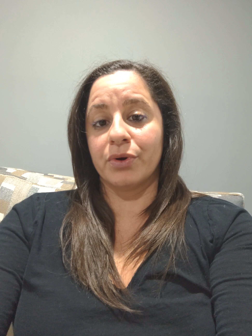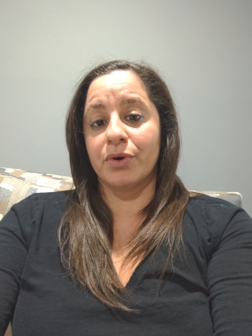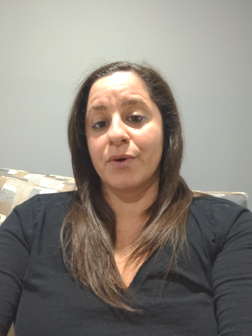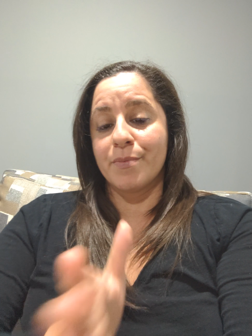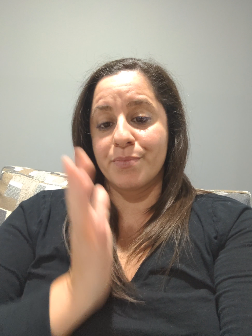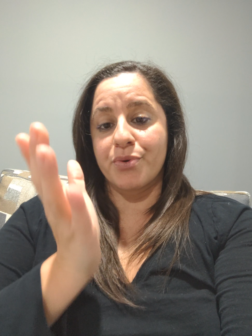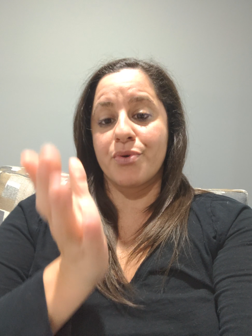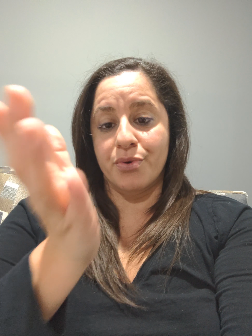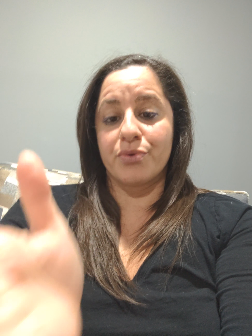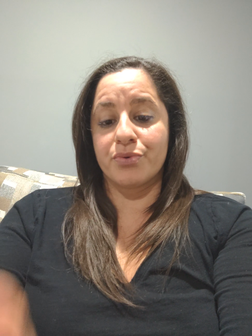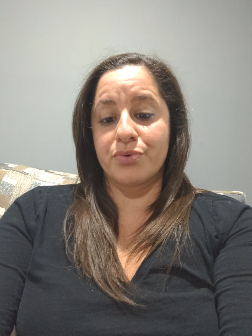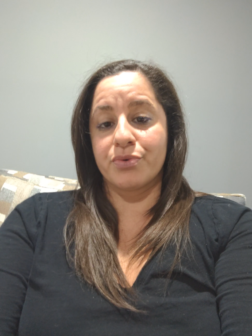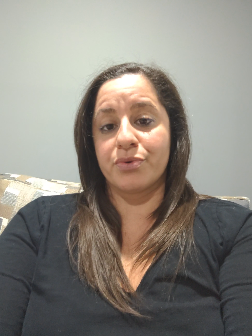boat